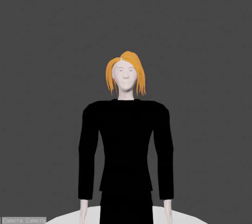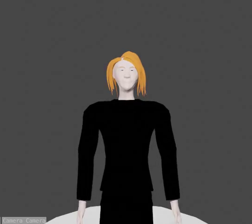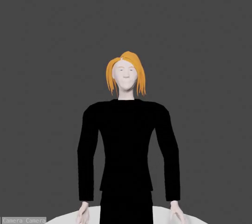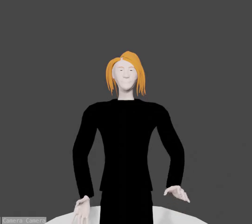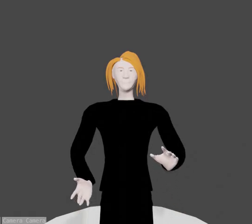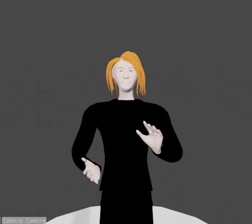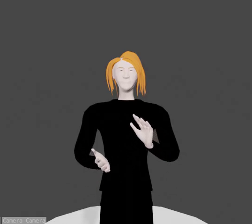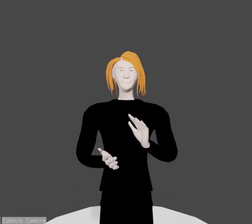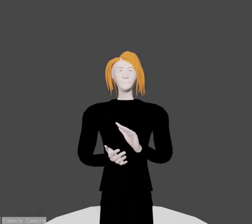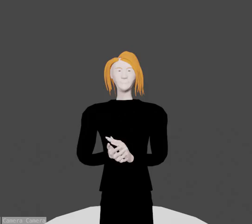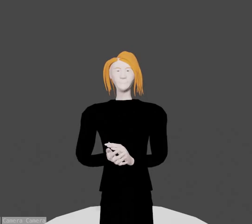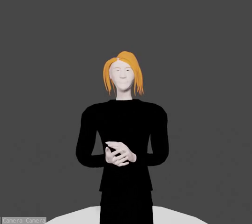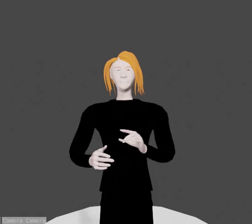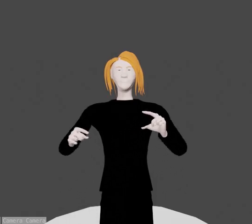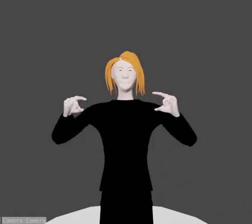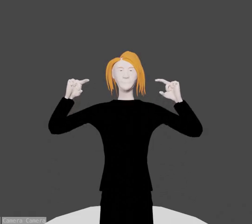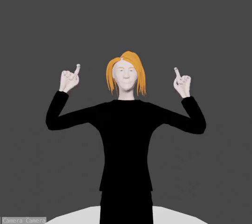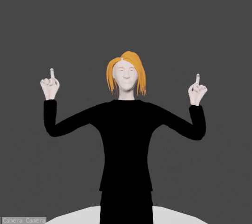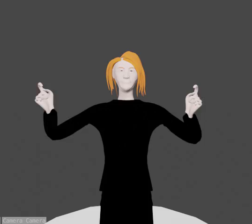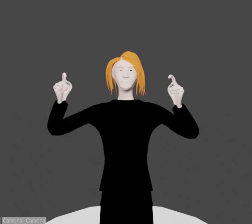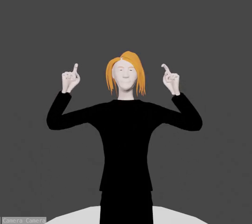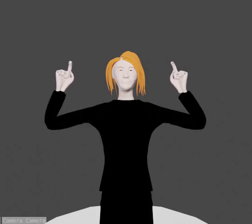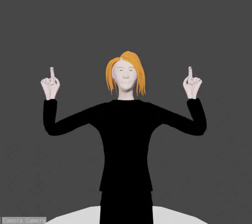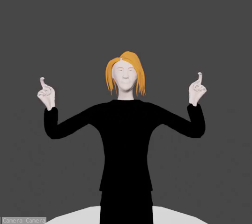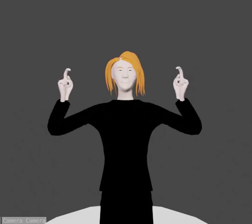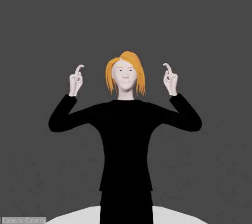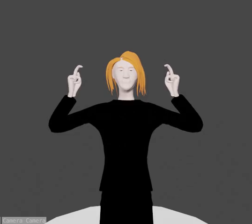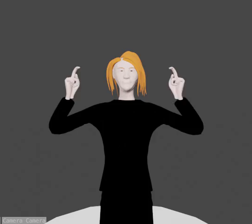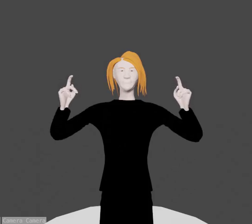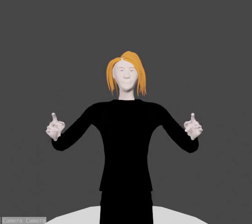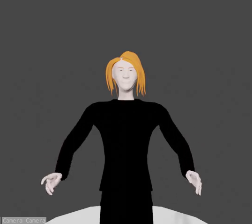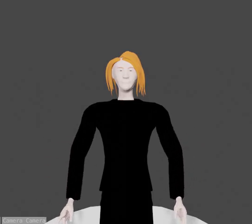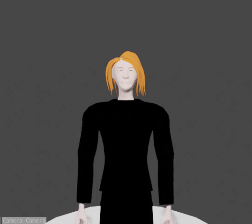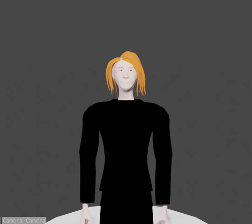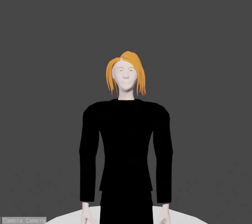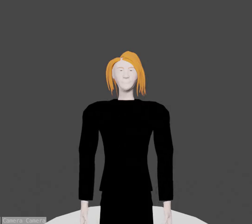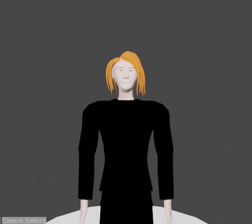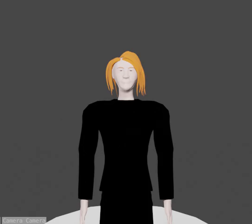Anniversary Date